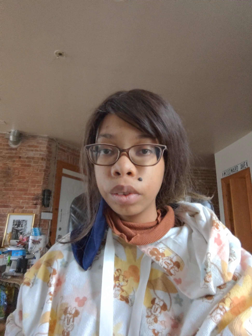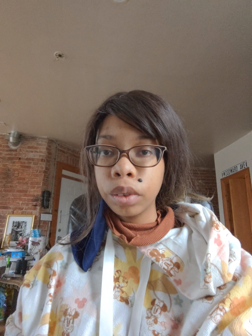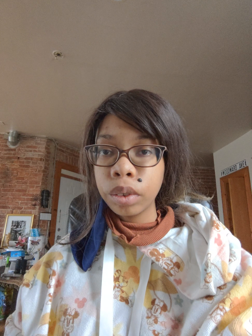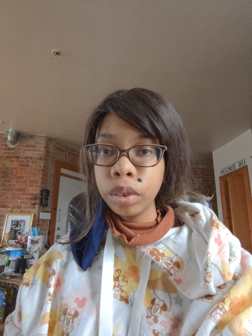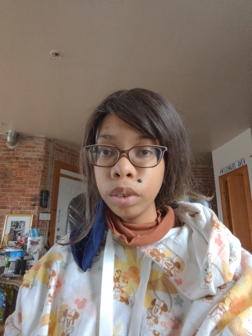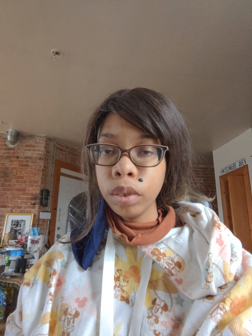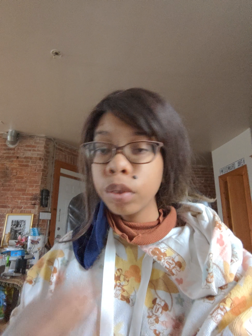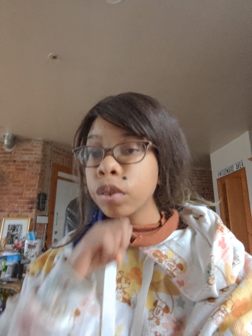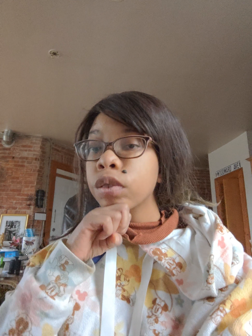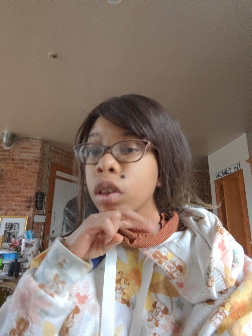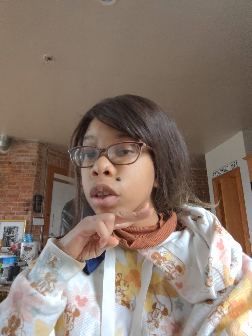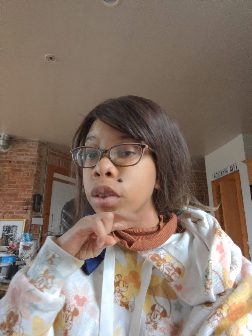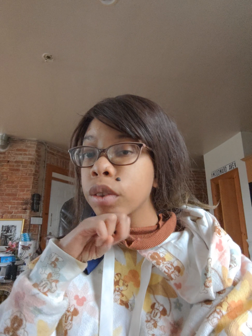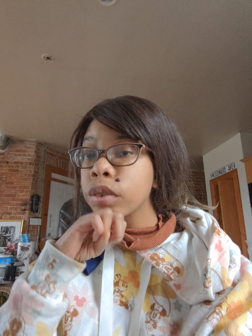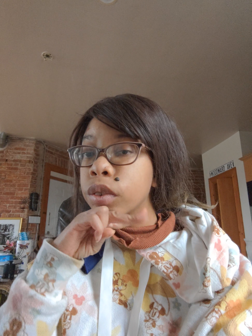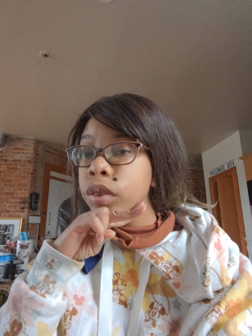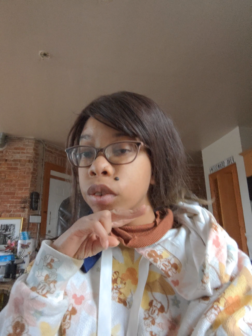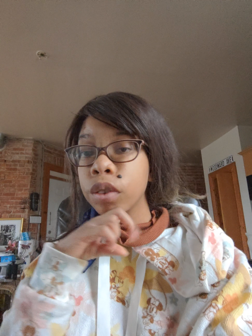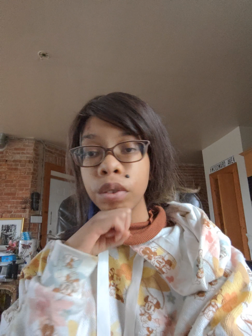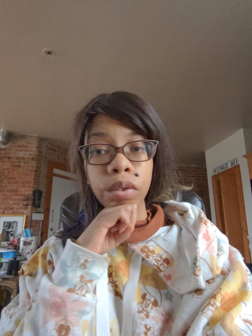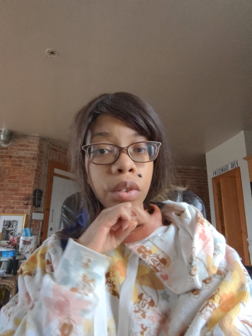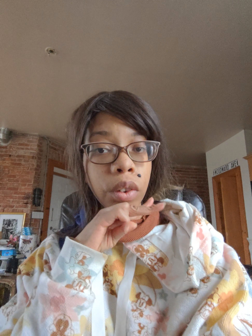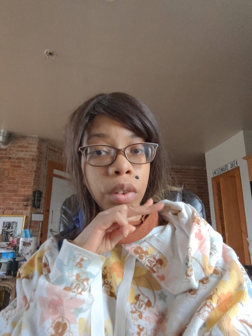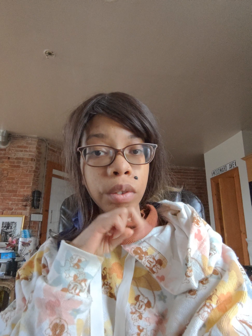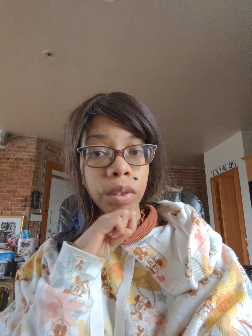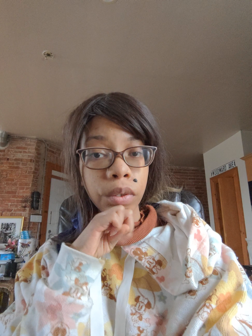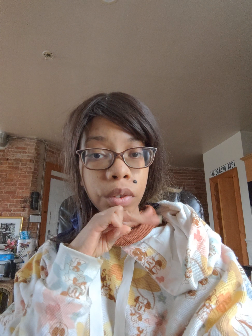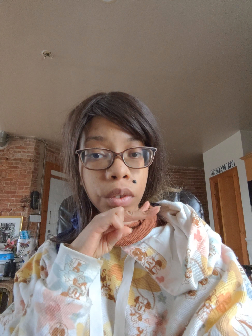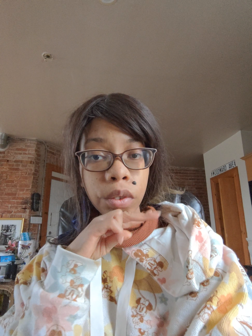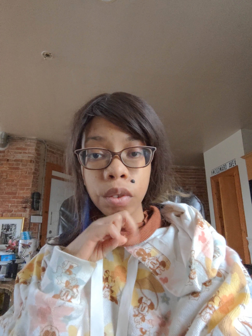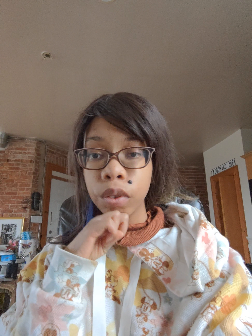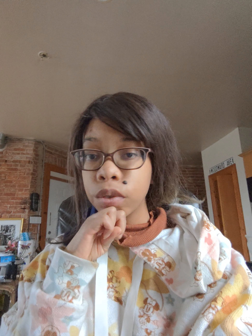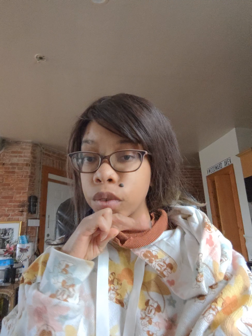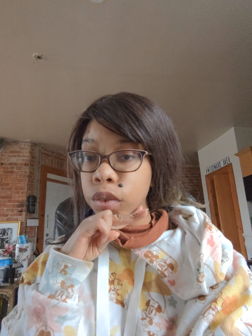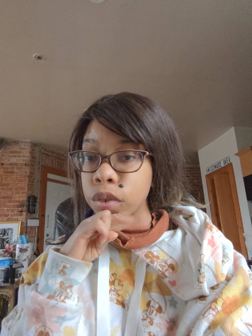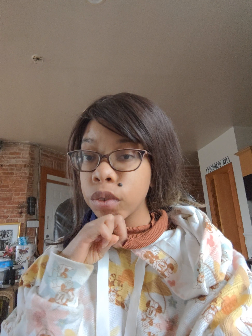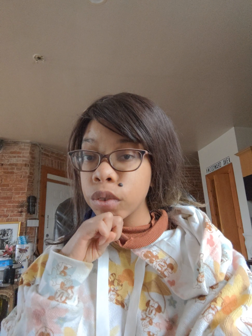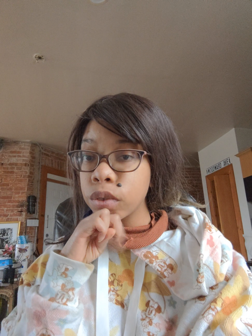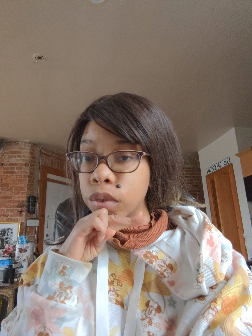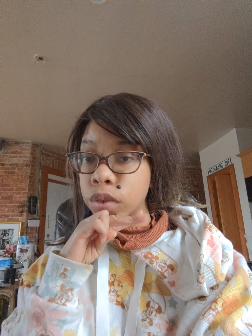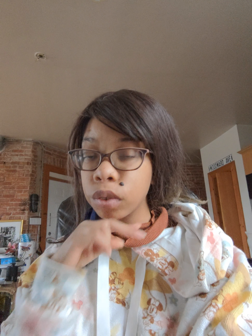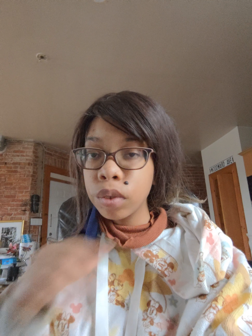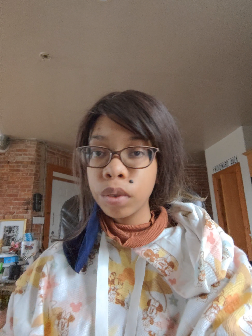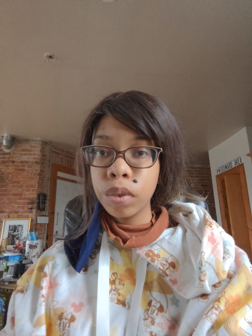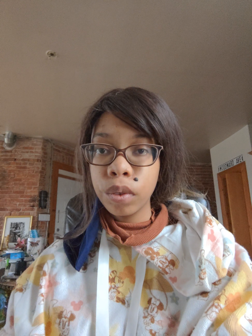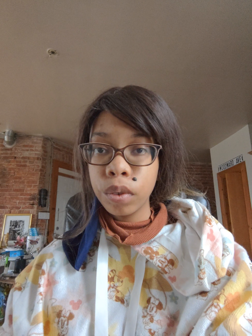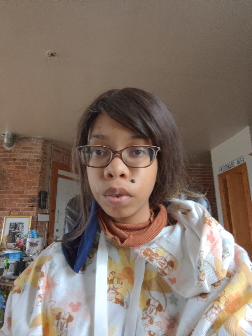frog